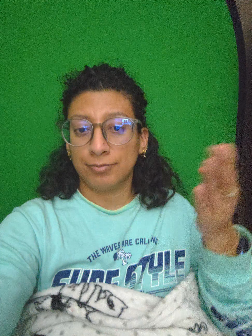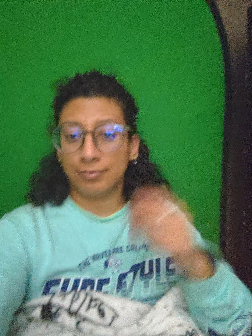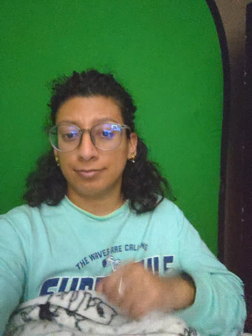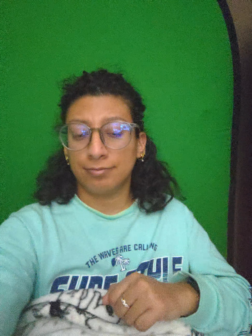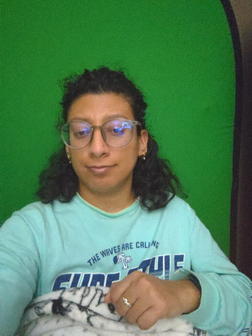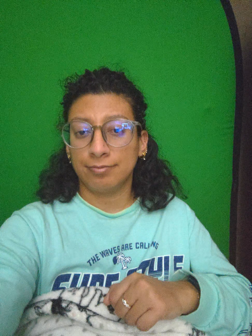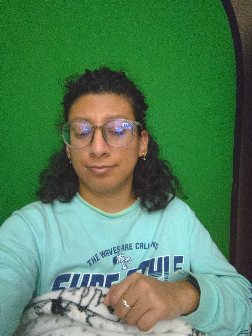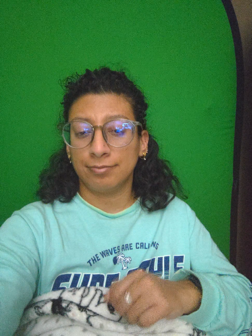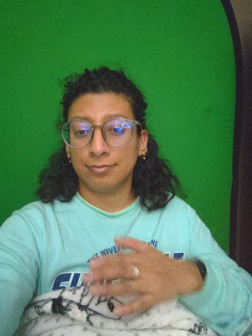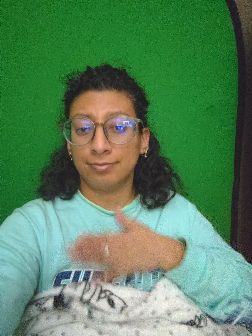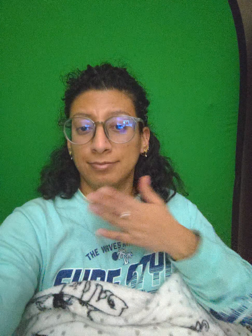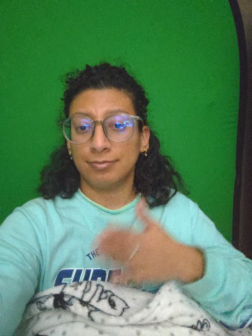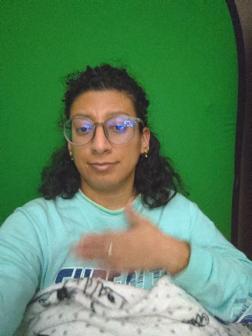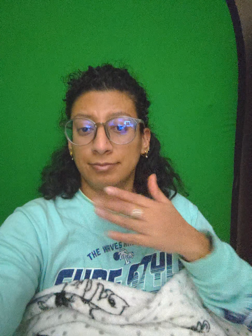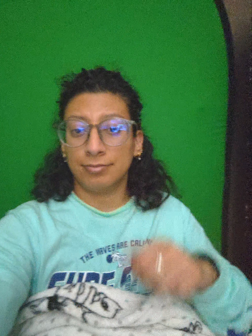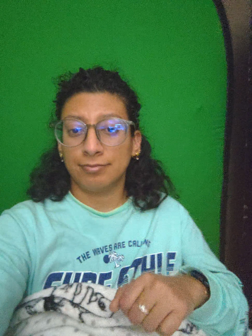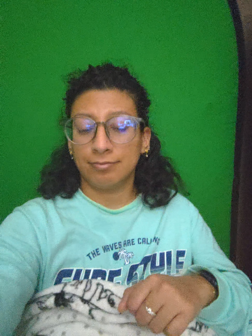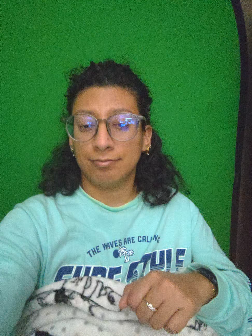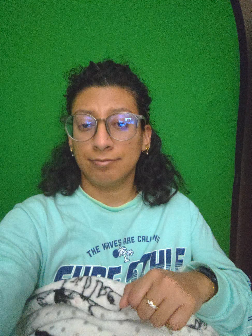happy